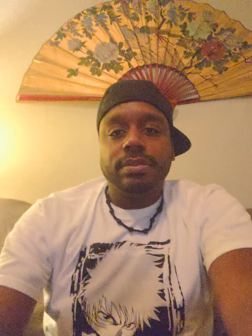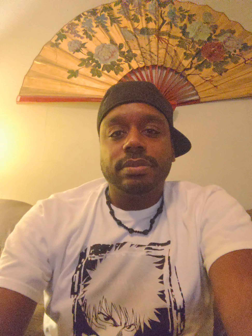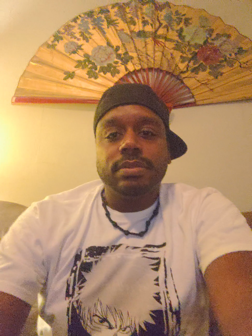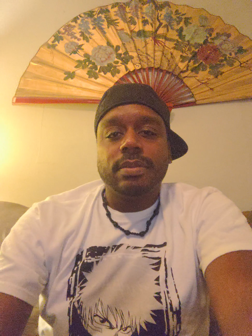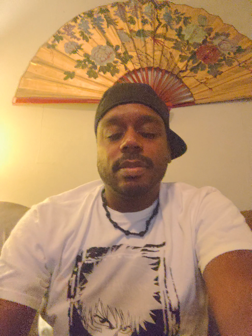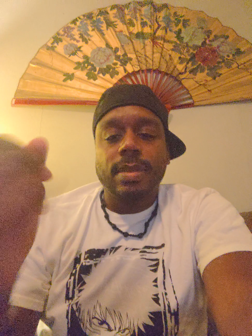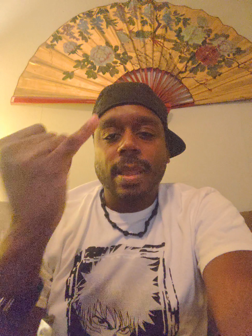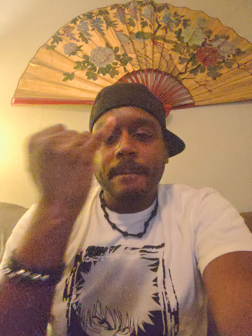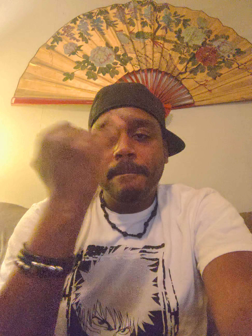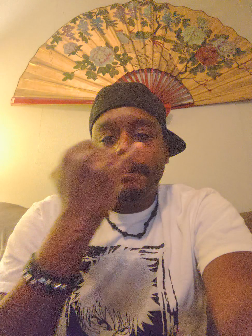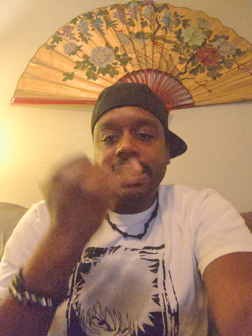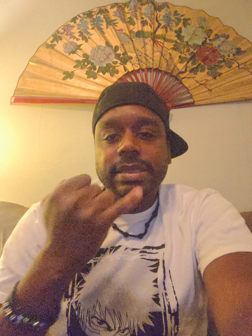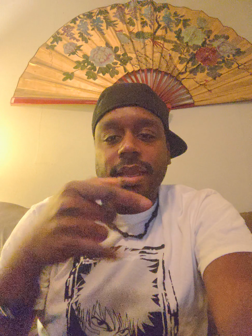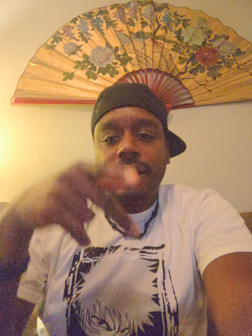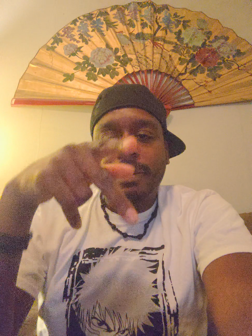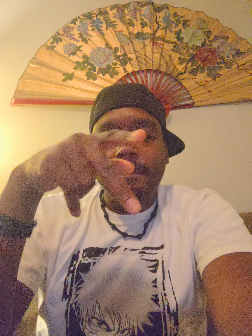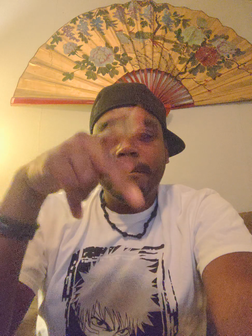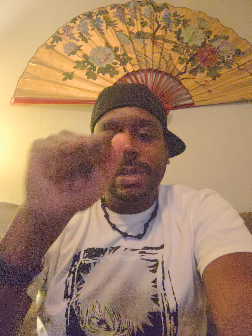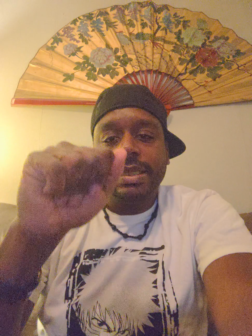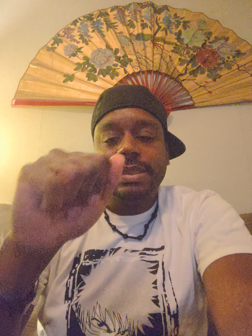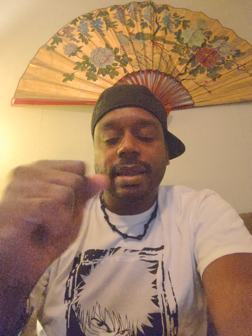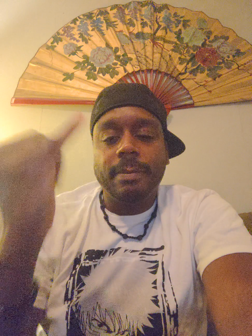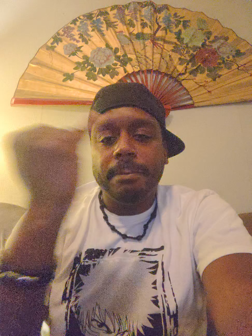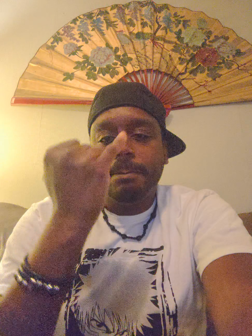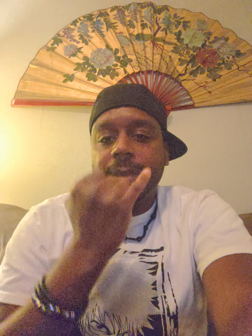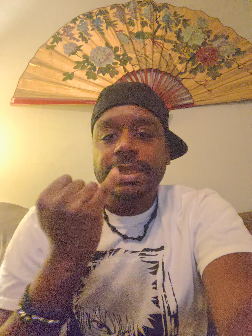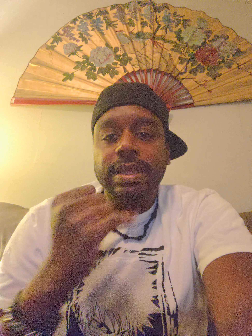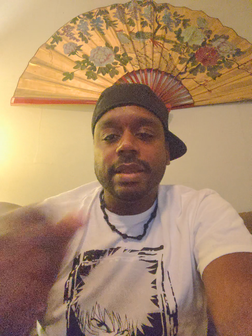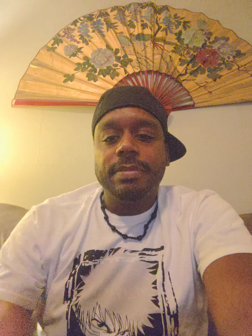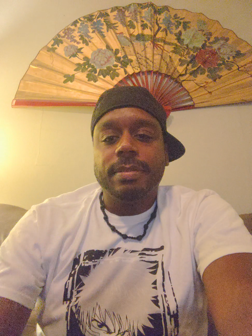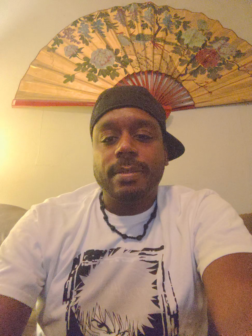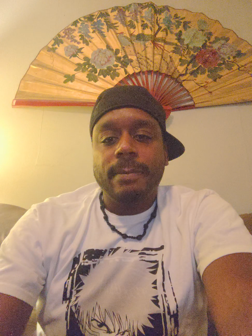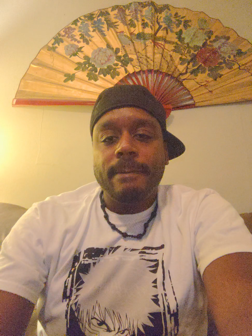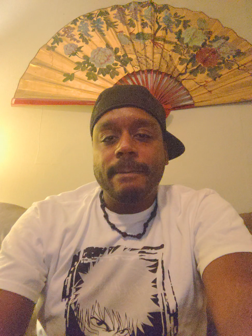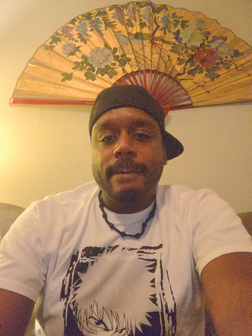pizza